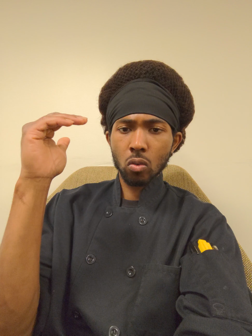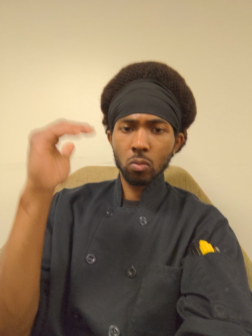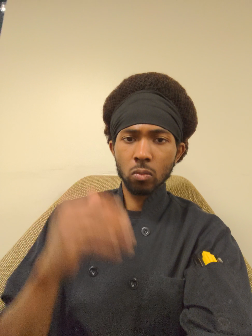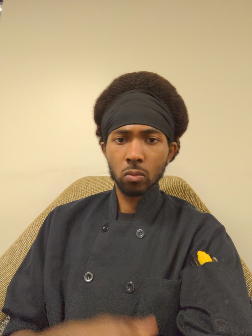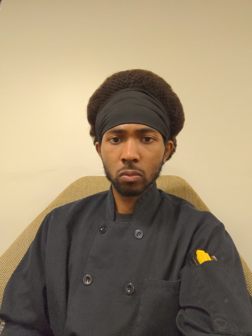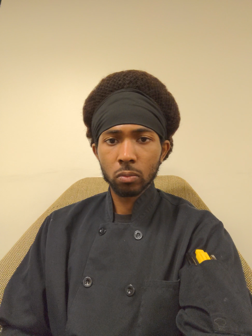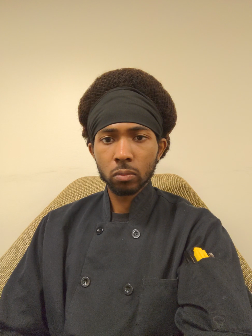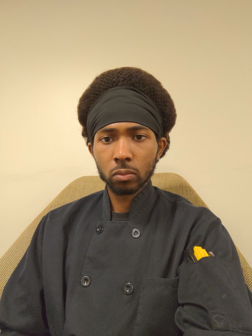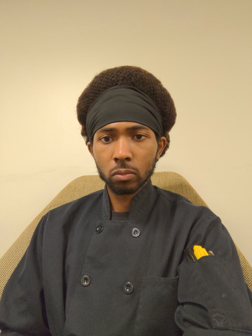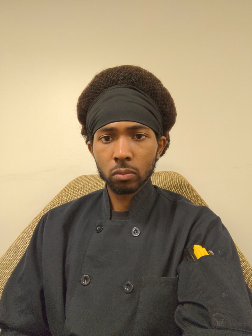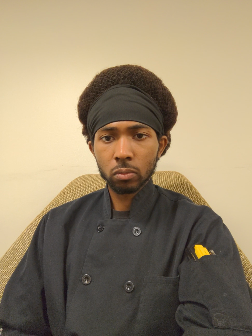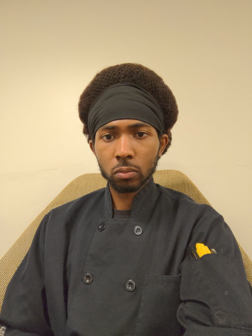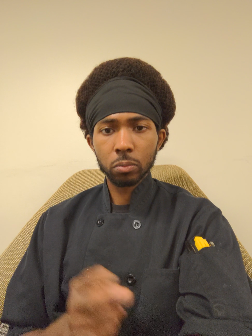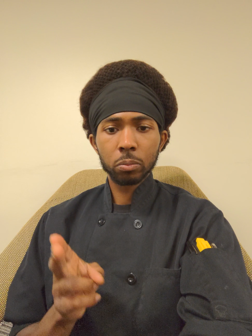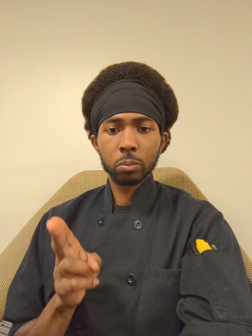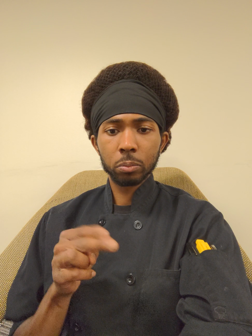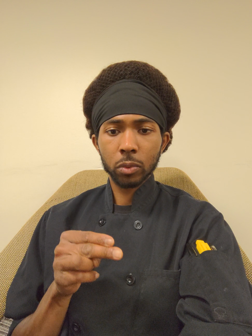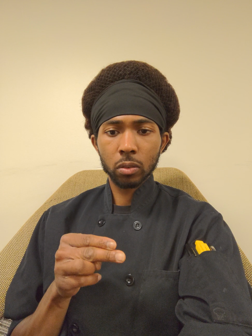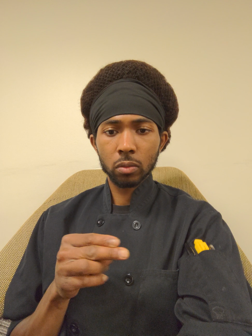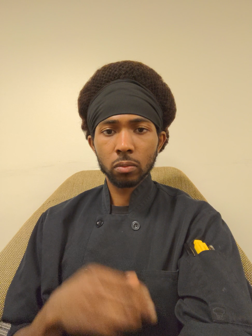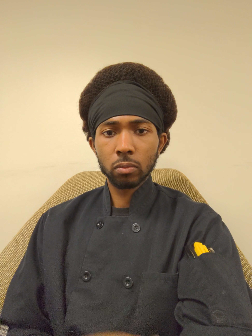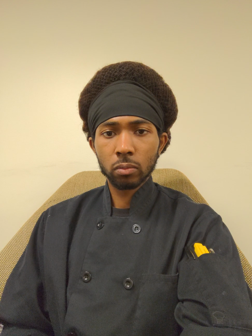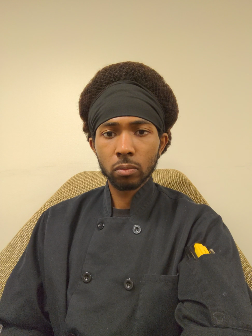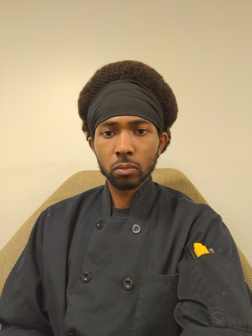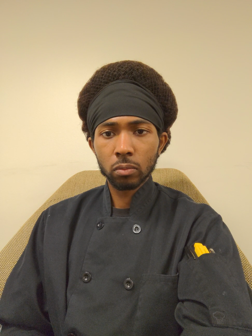belt